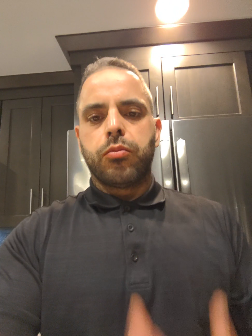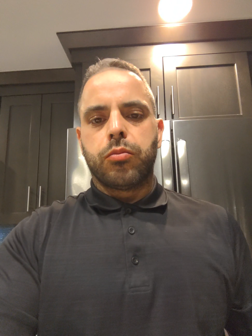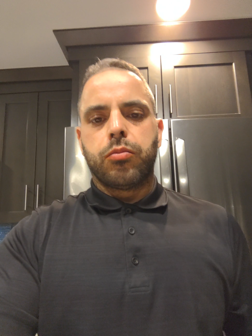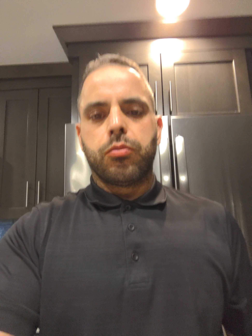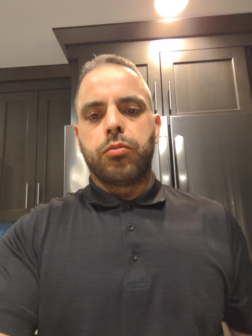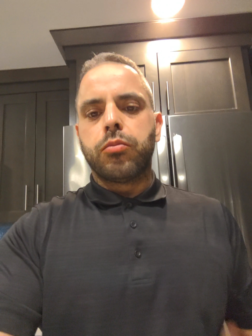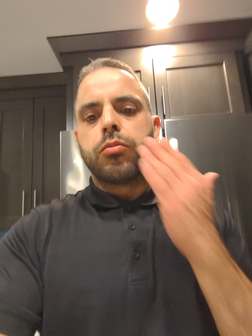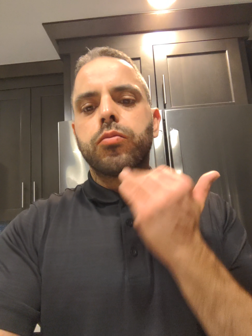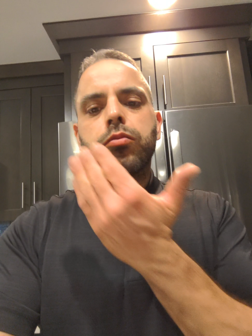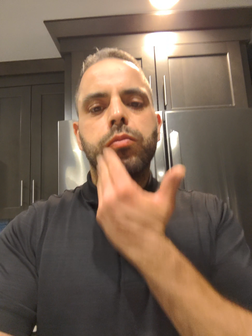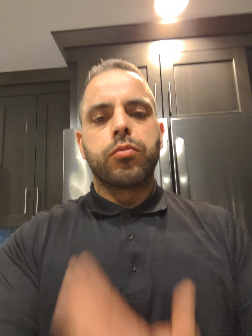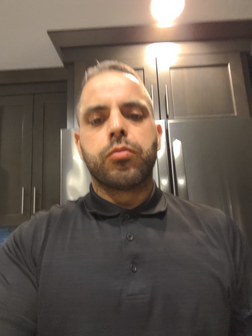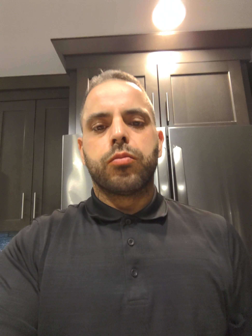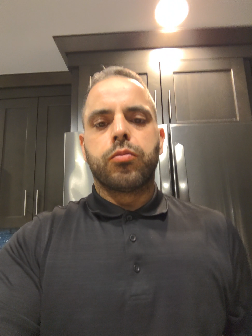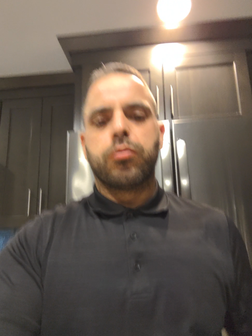napkin